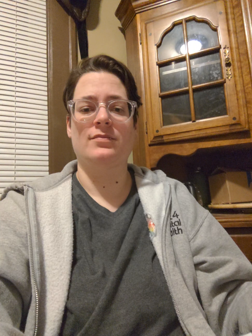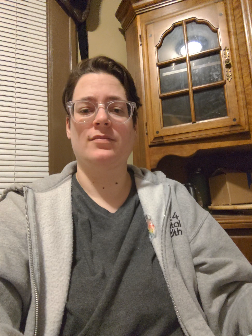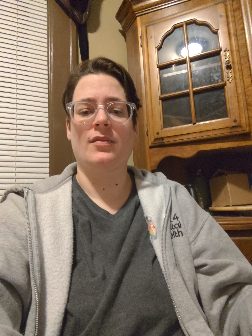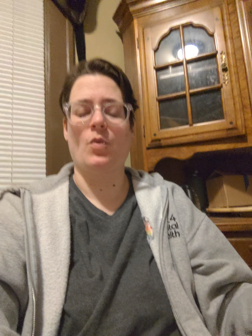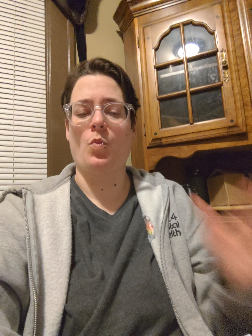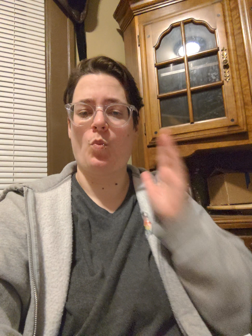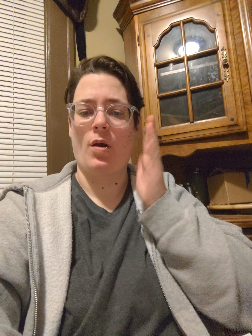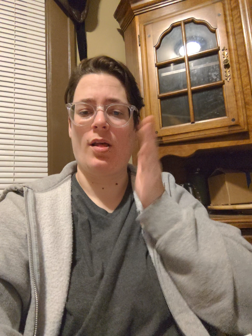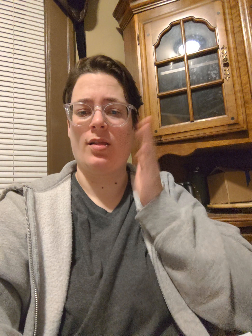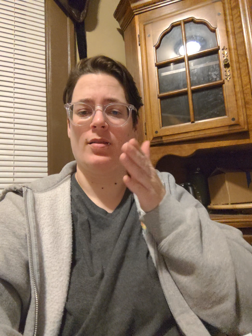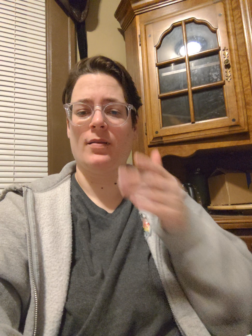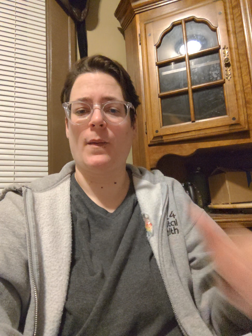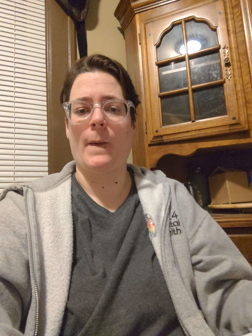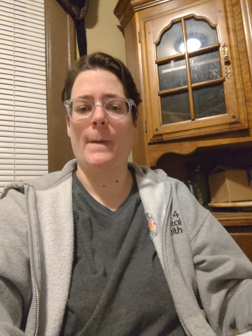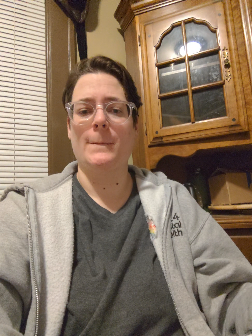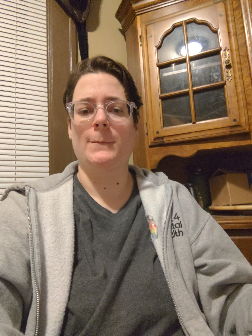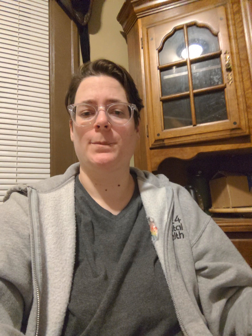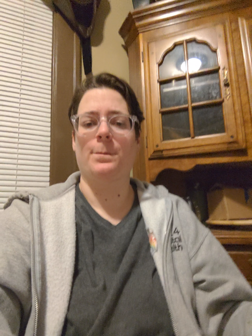will